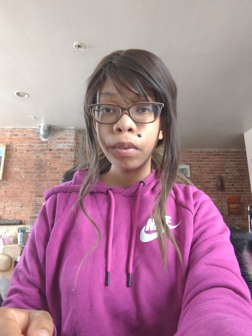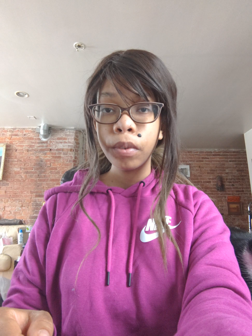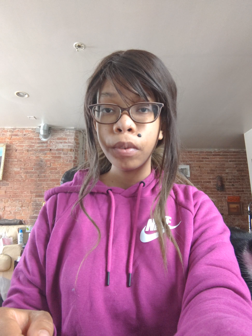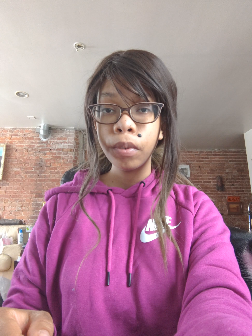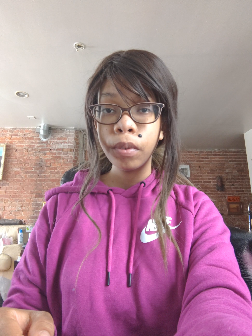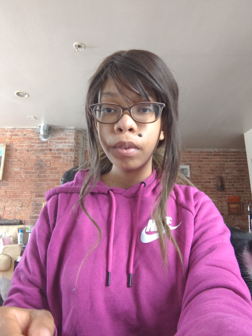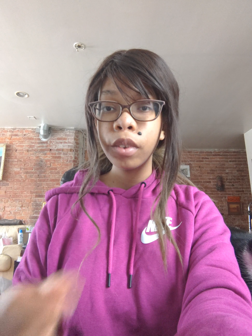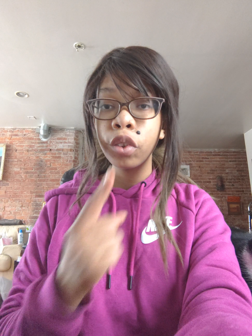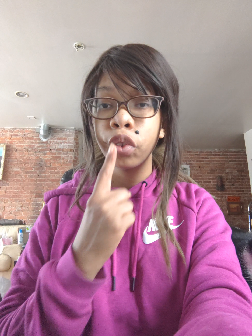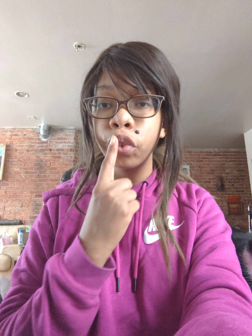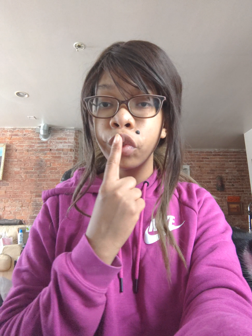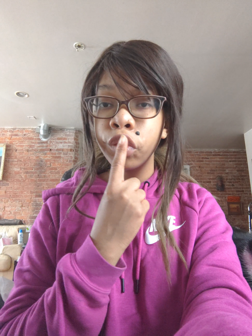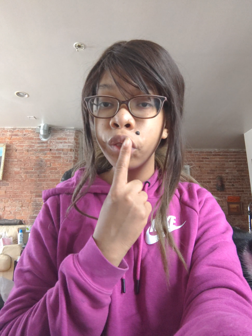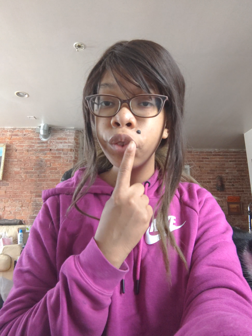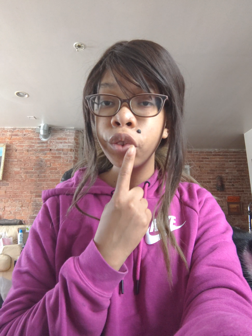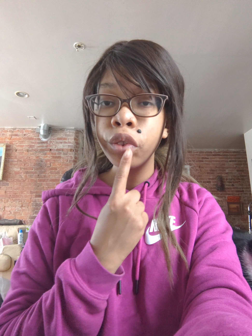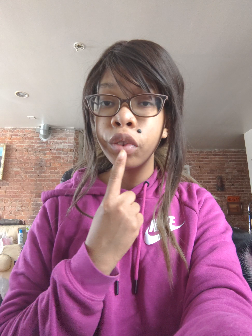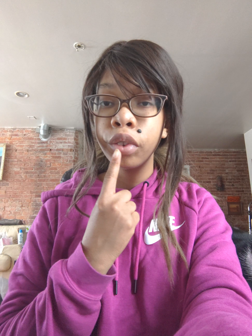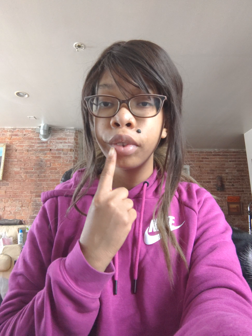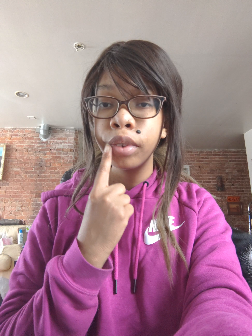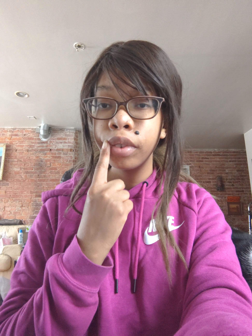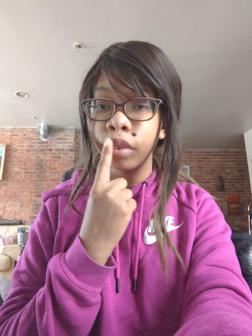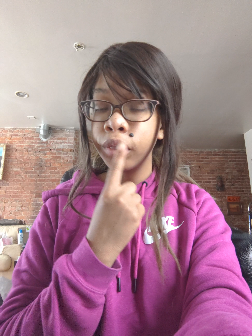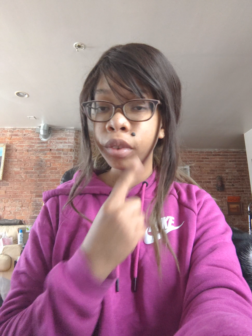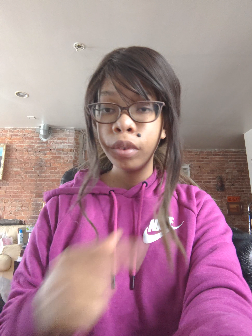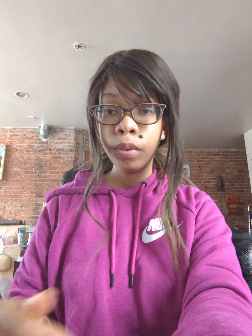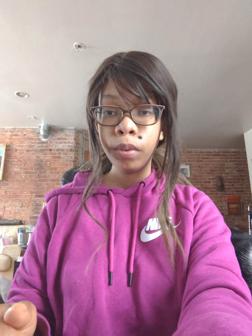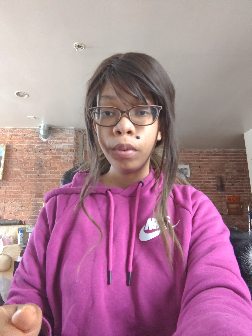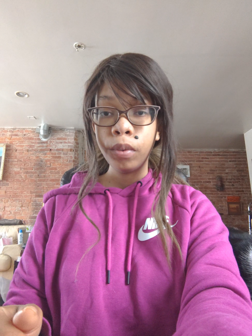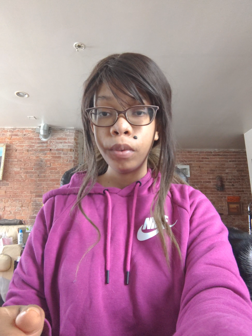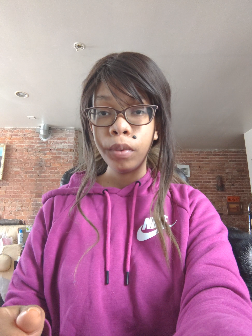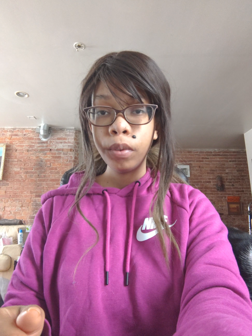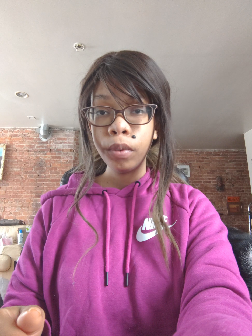lips